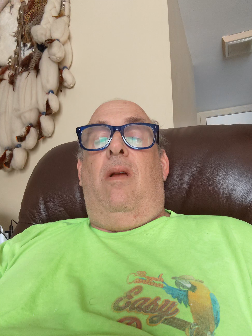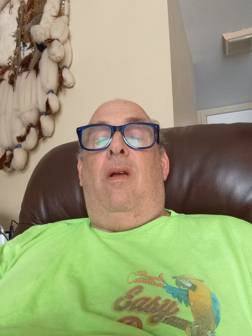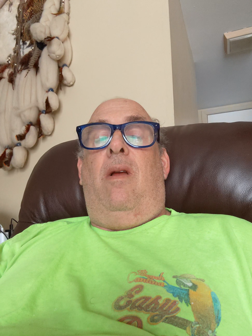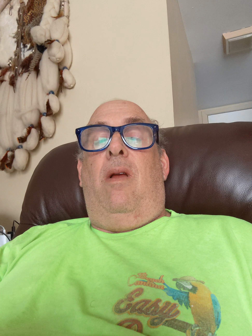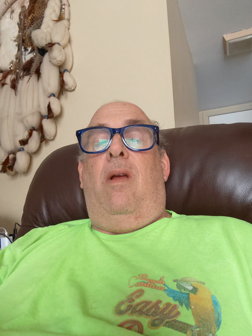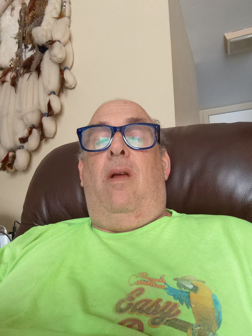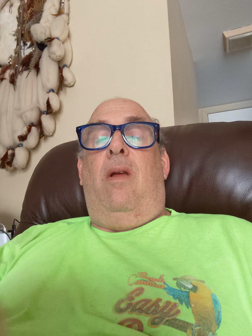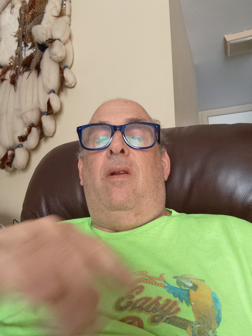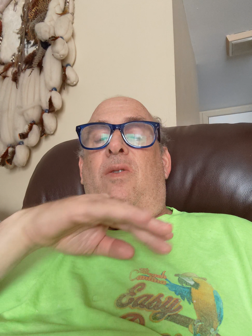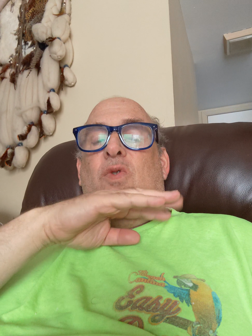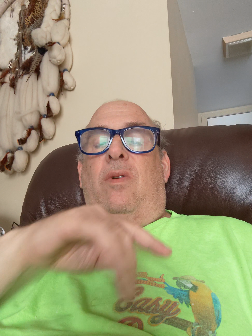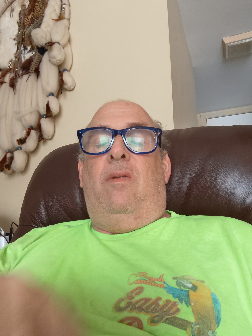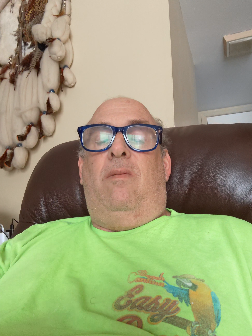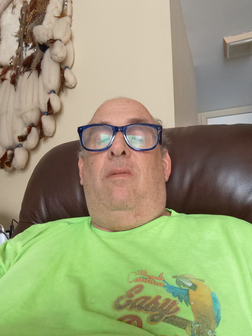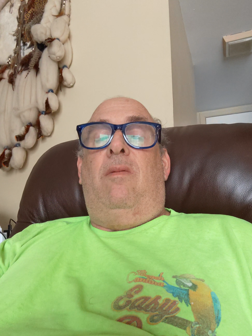dirty